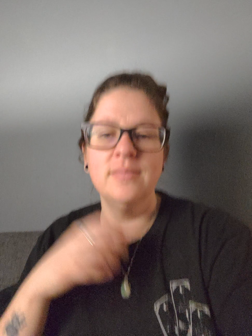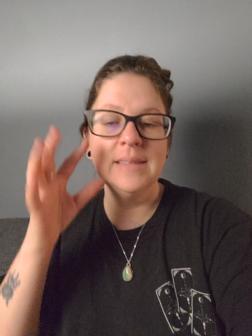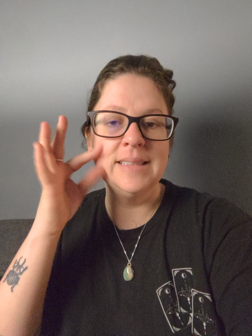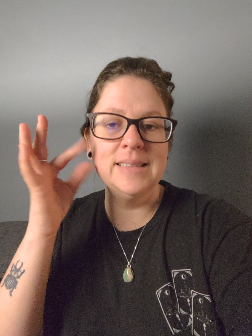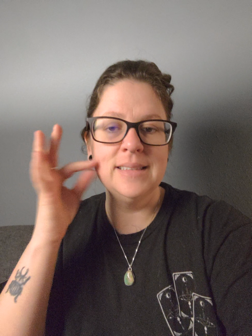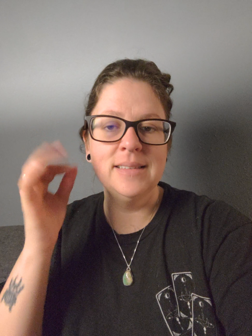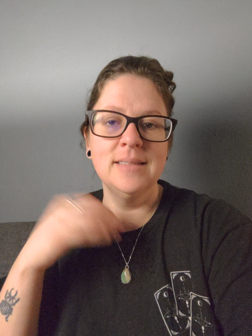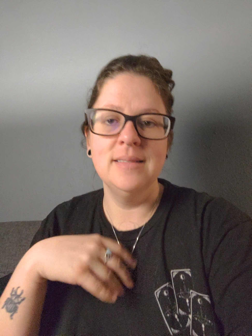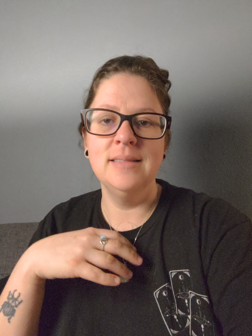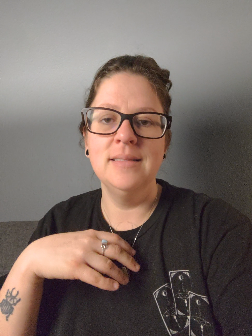kitty